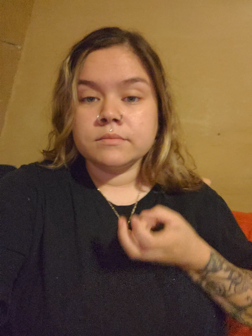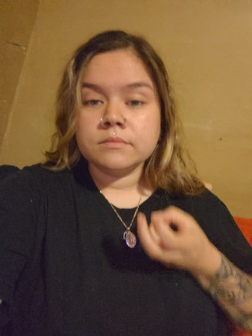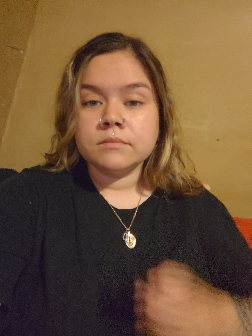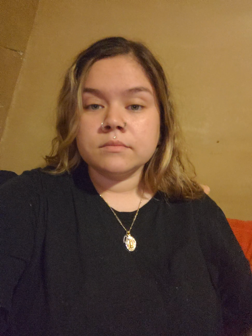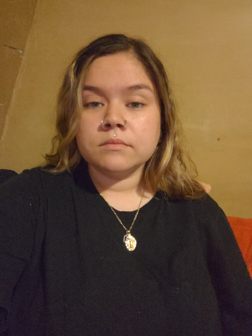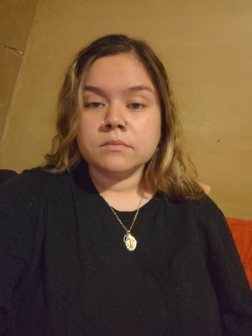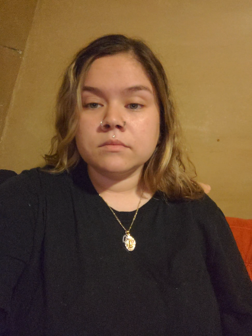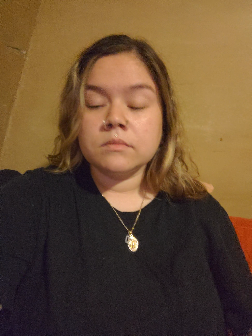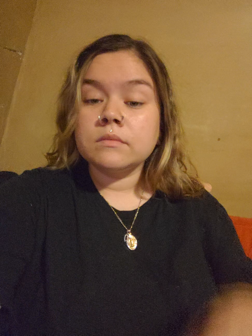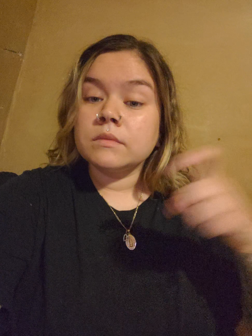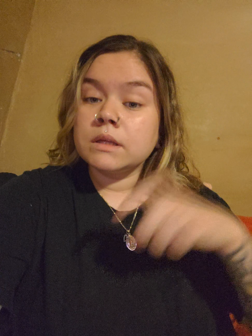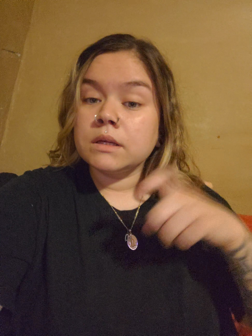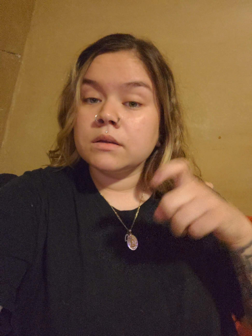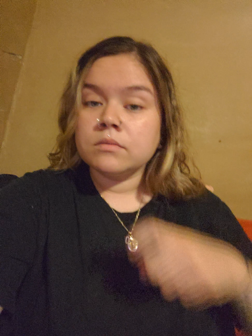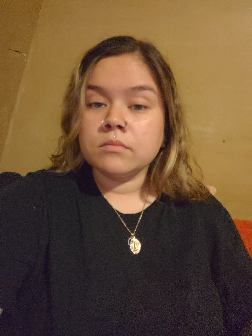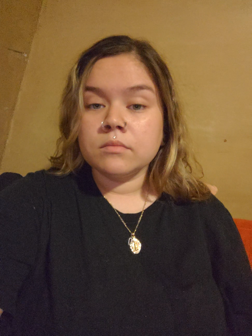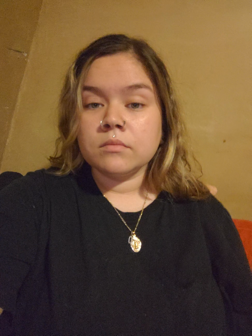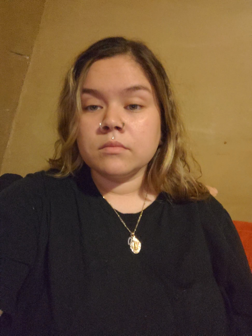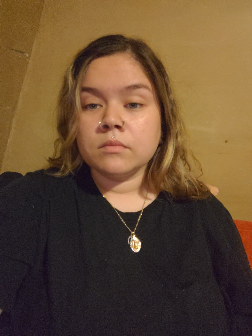need